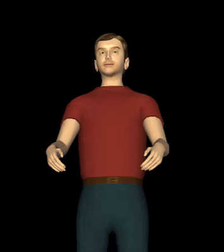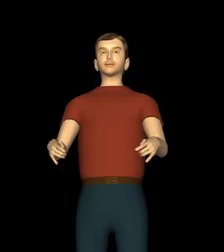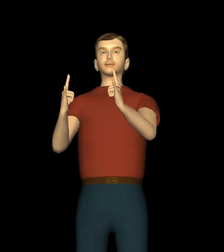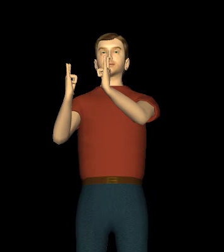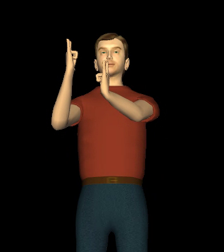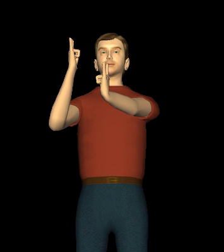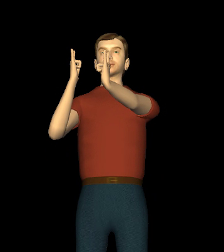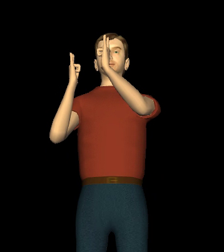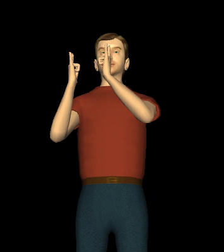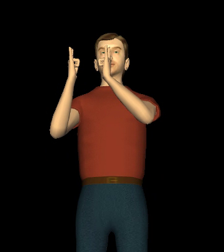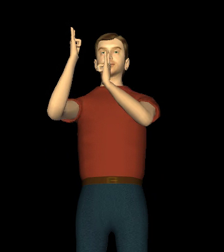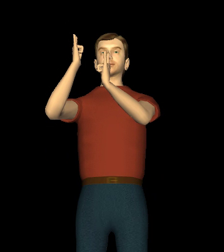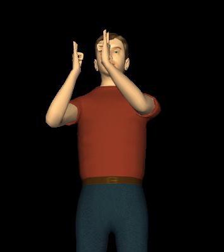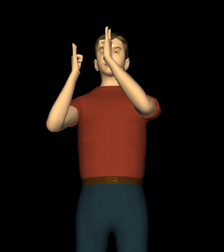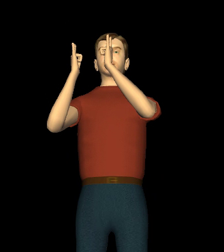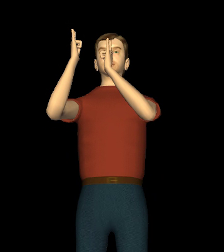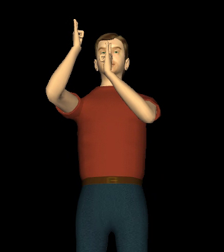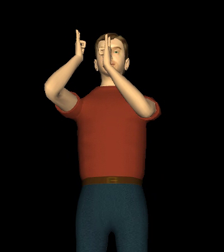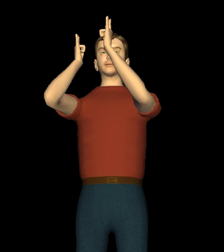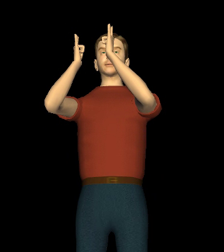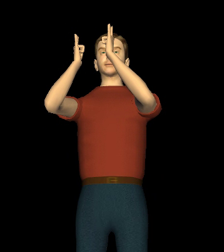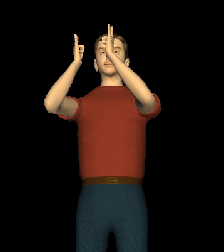قصة